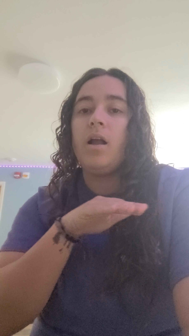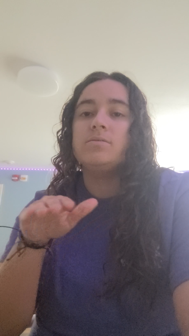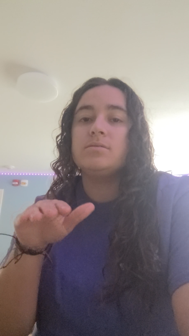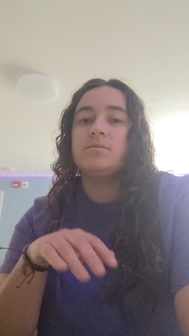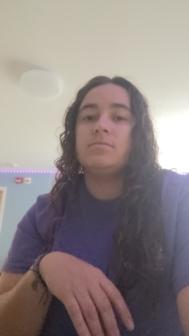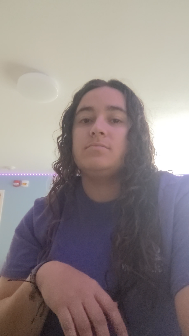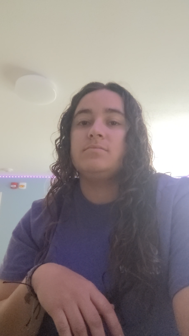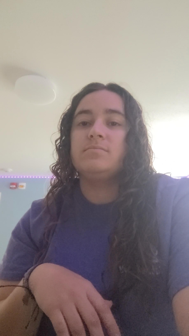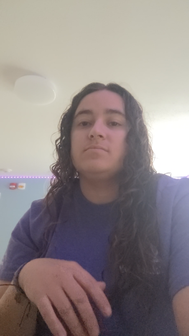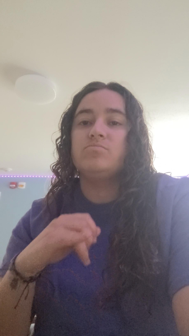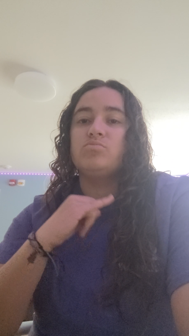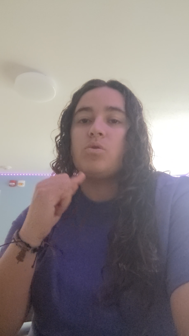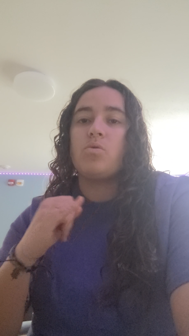draw